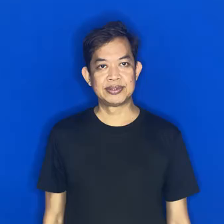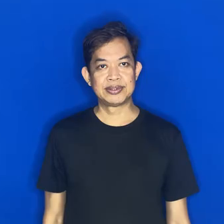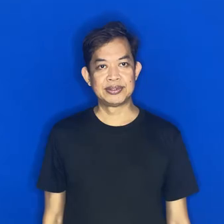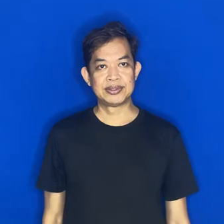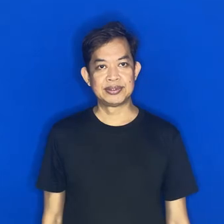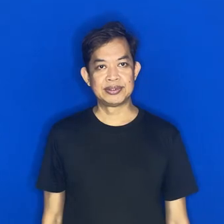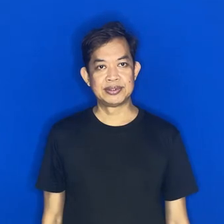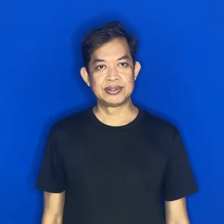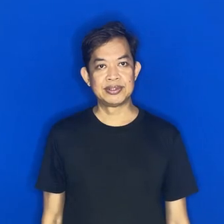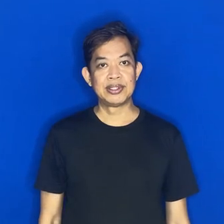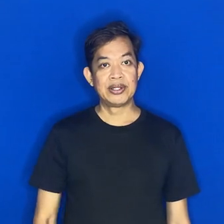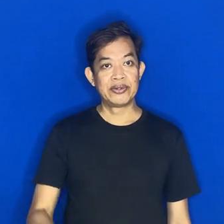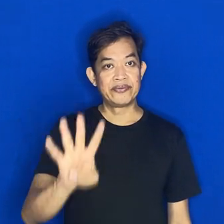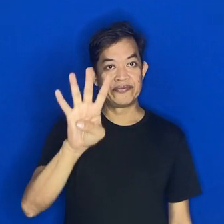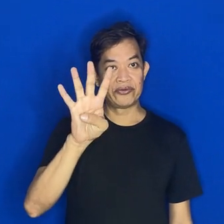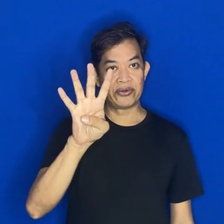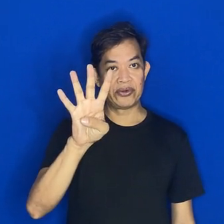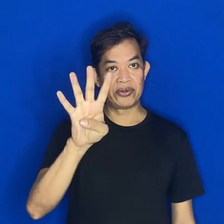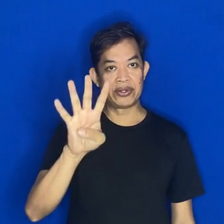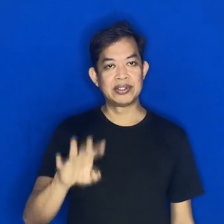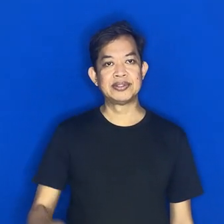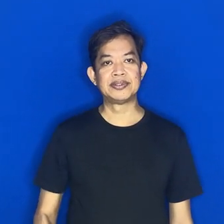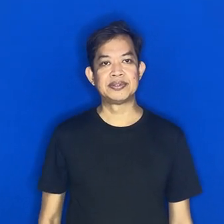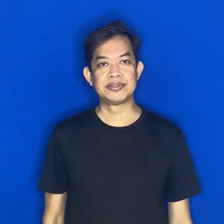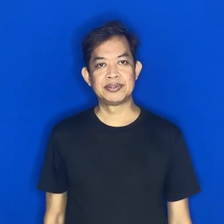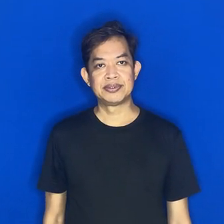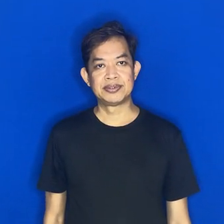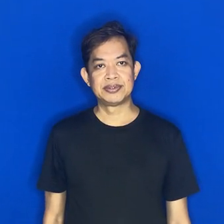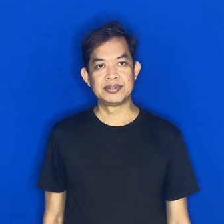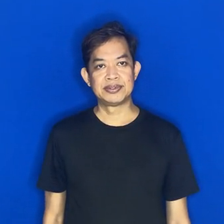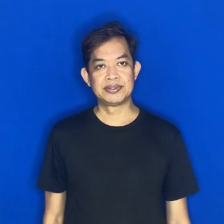four